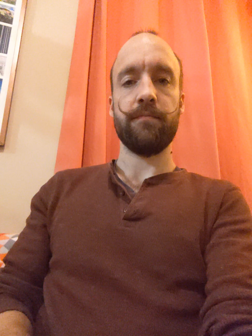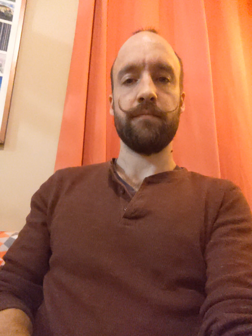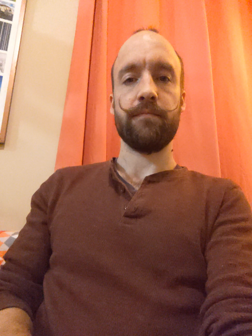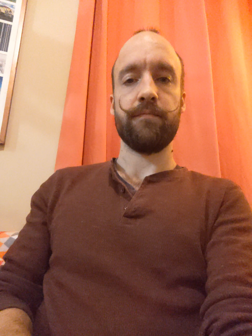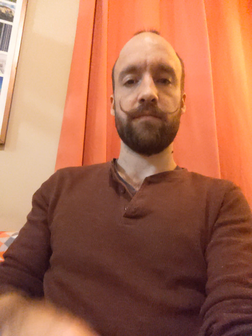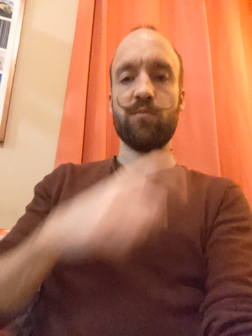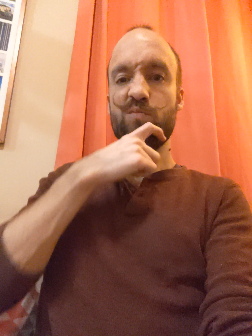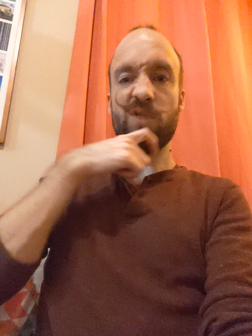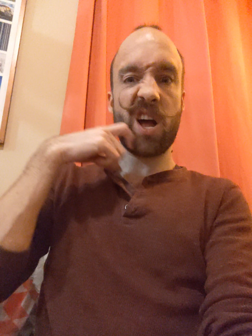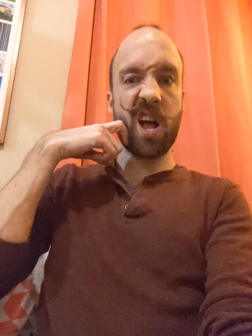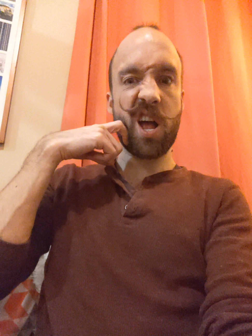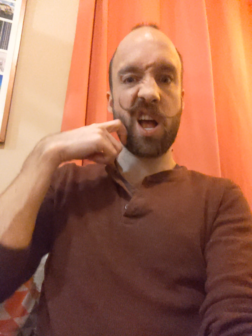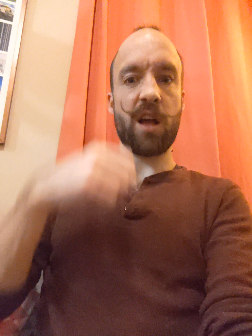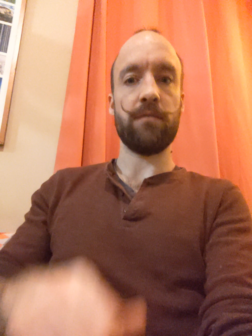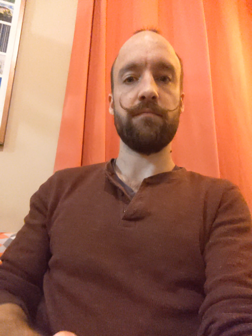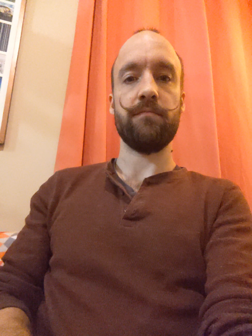dry